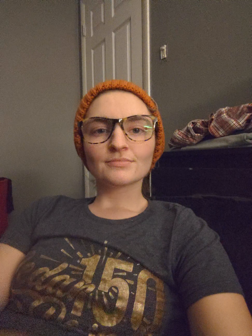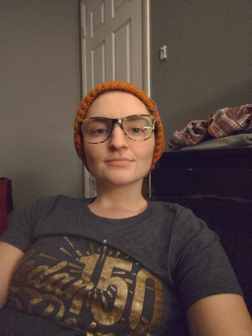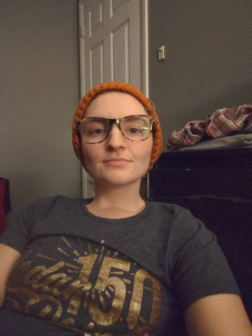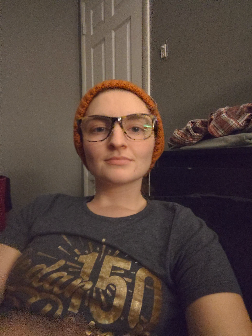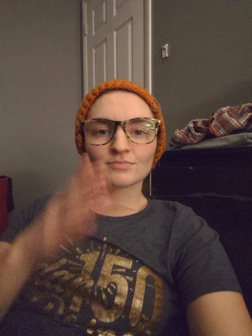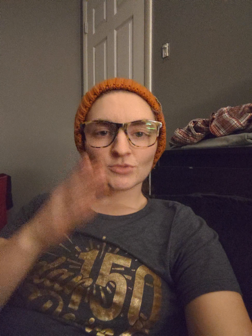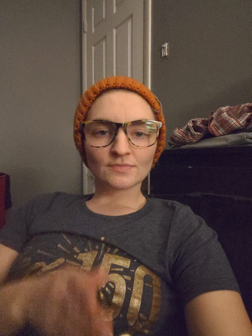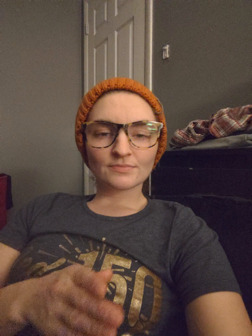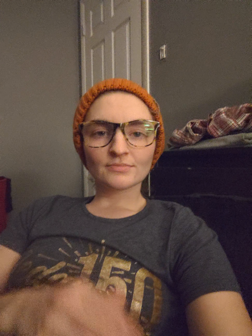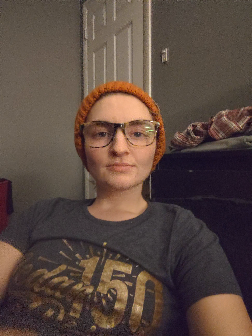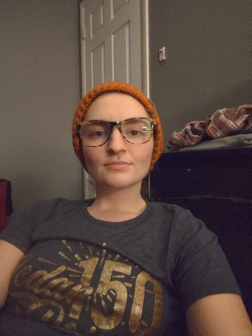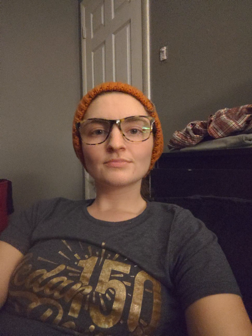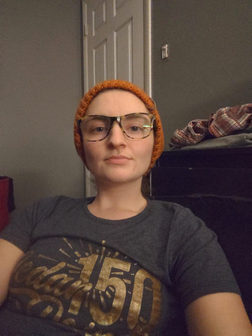person